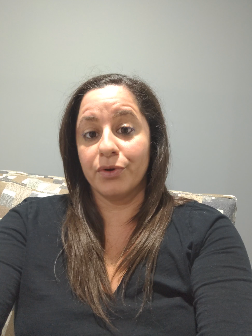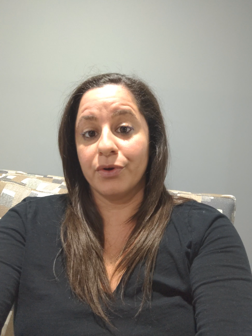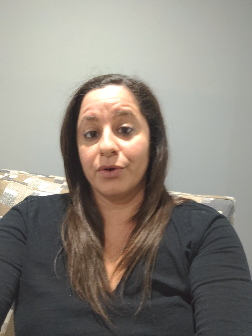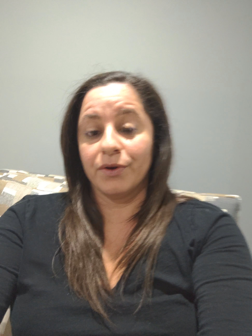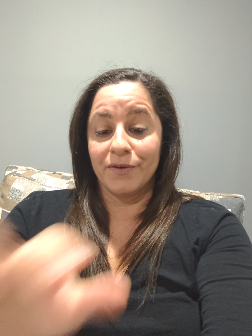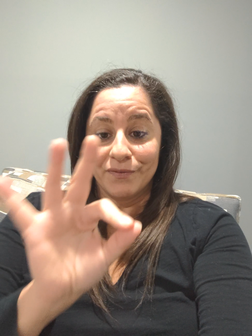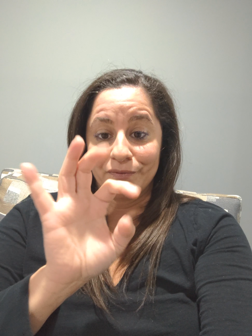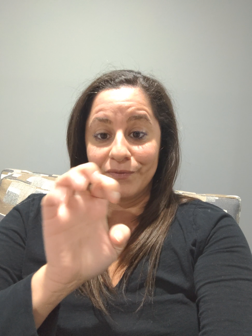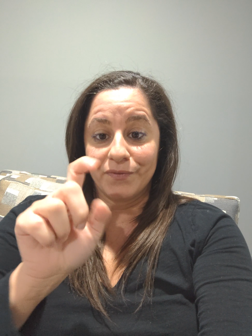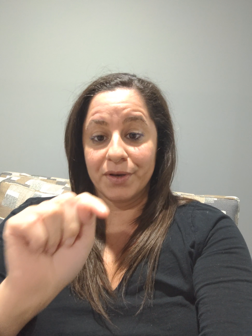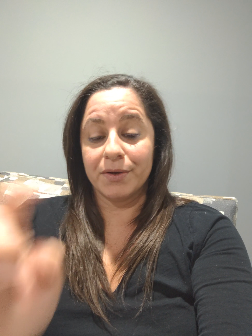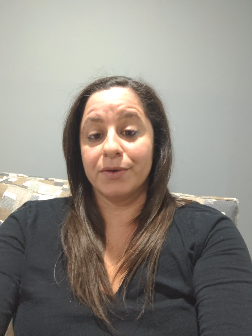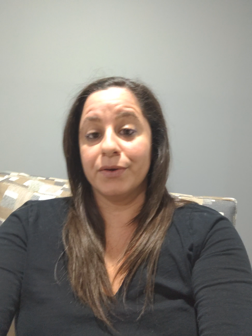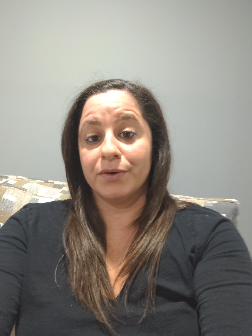feet